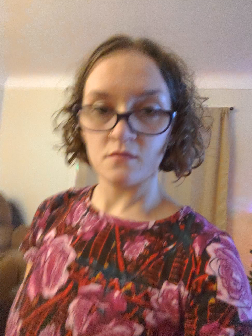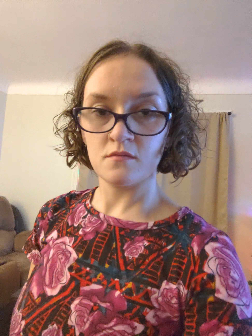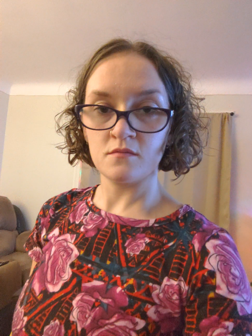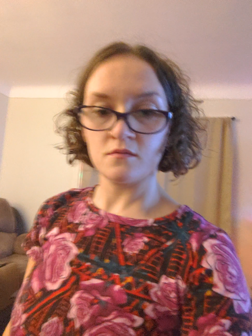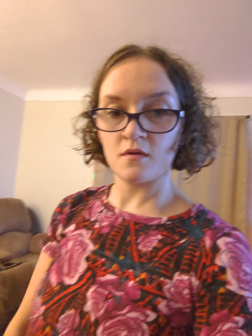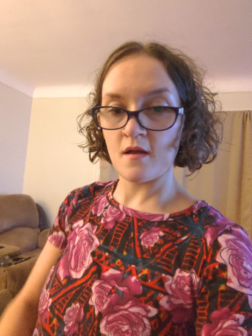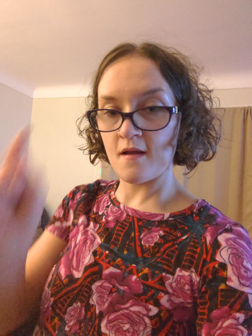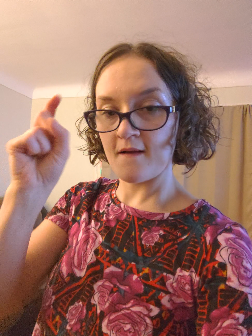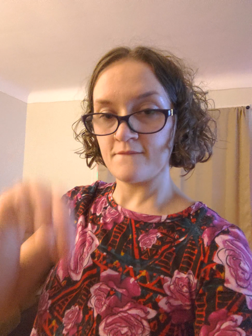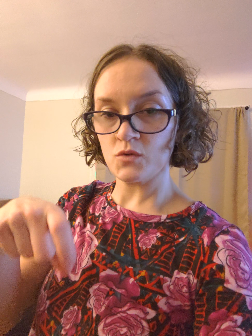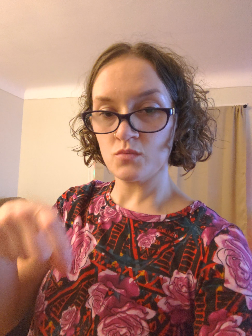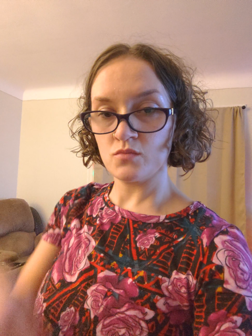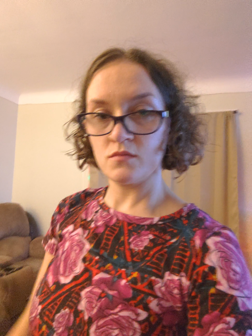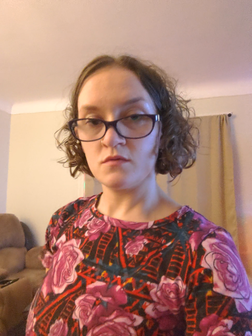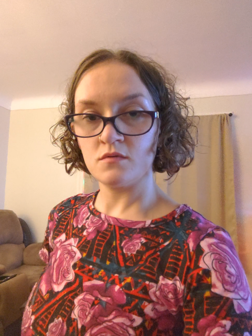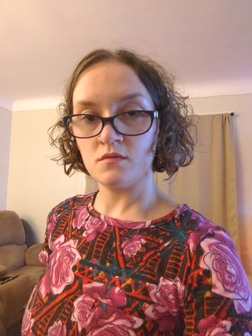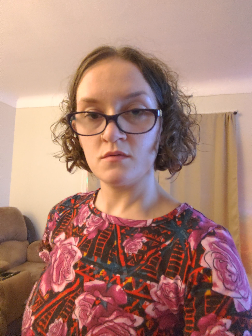have to